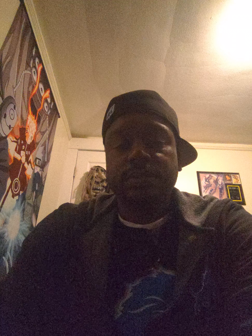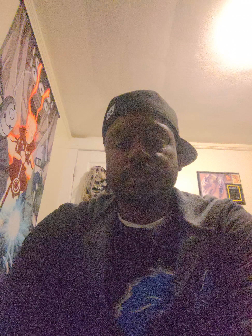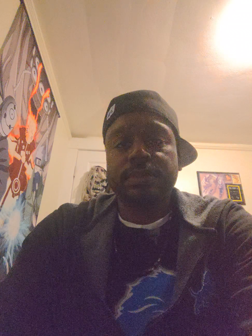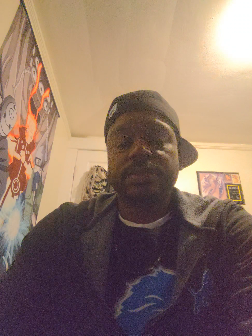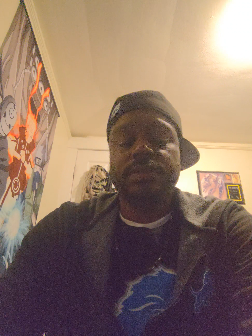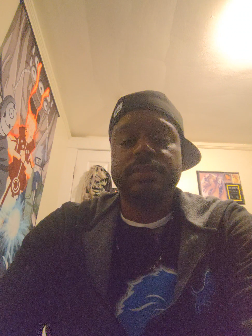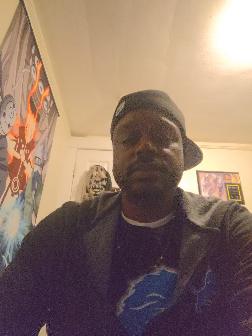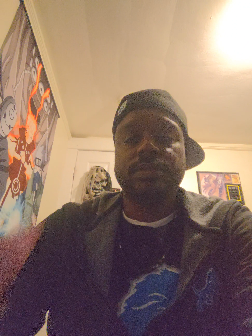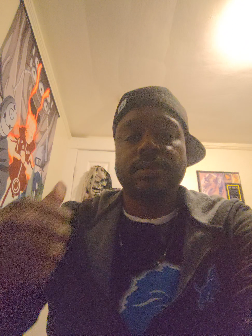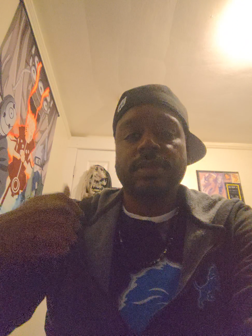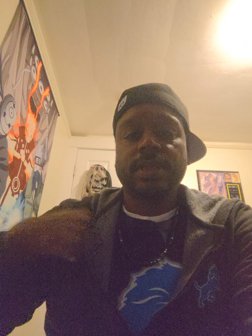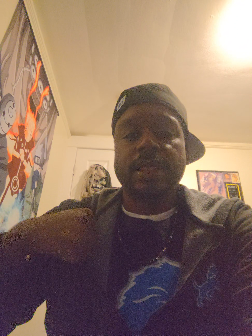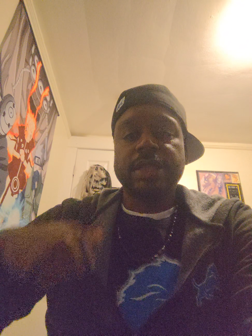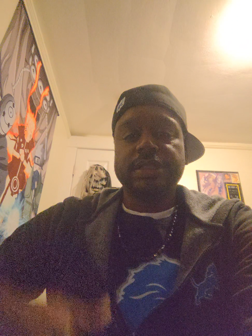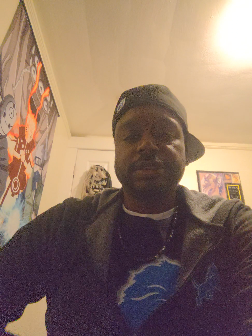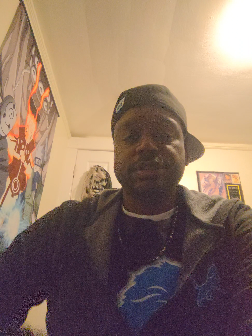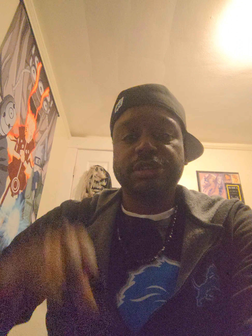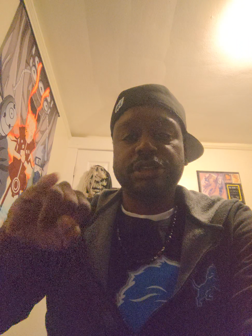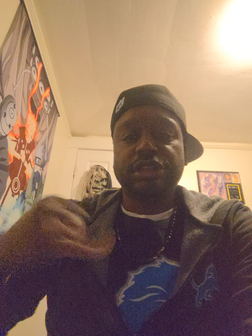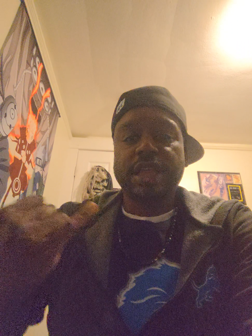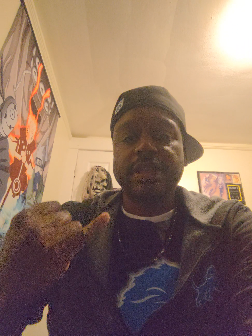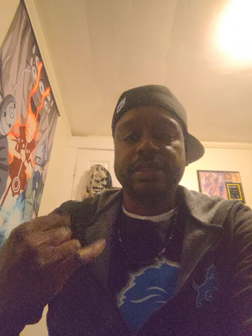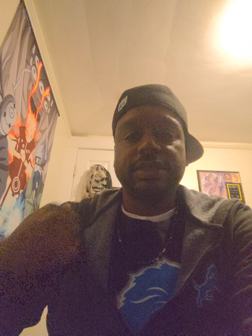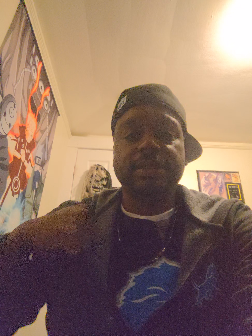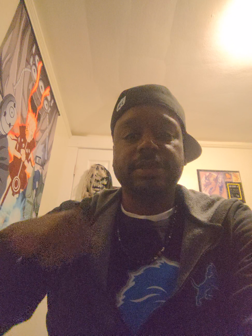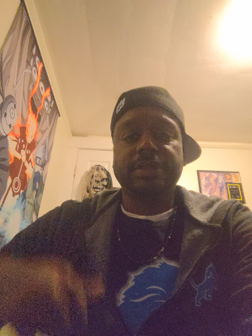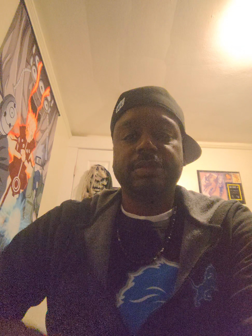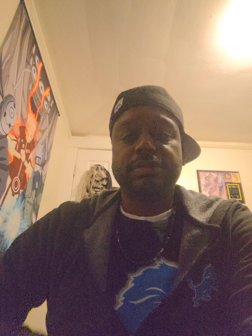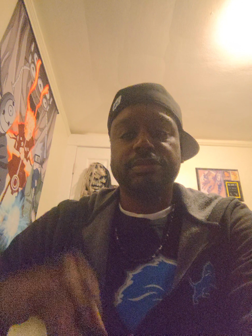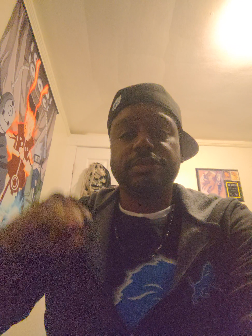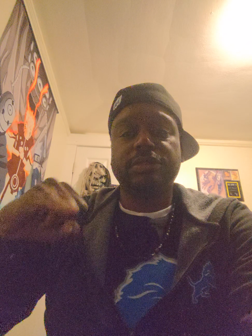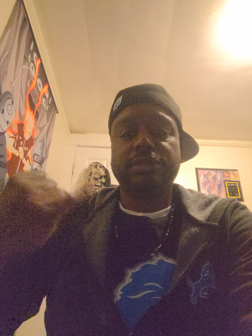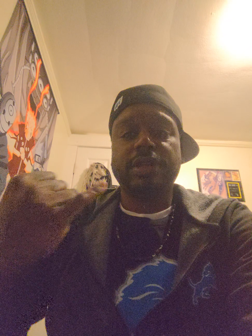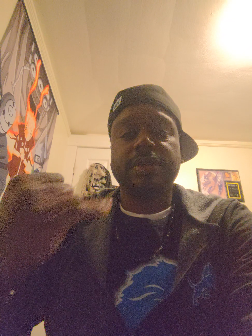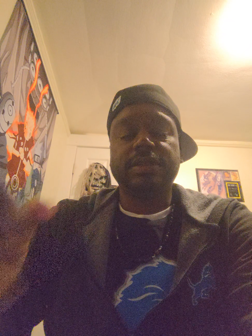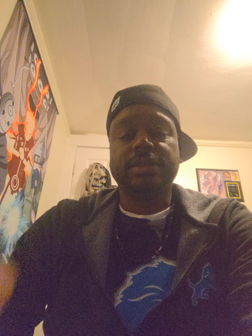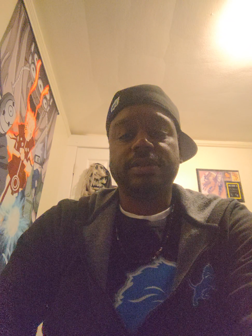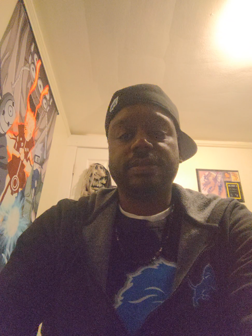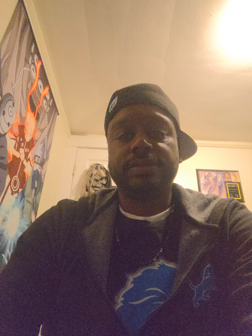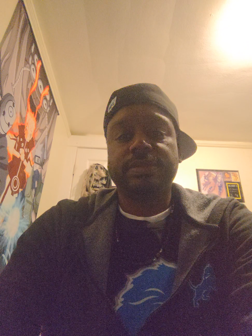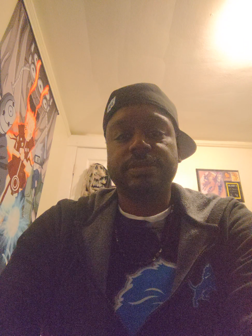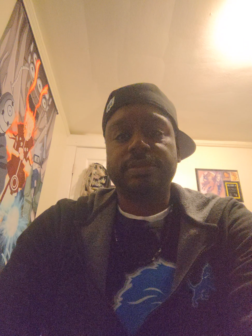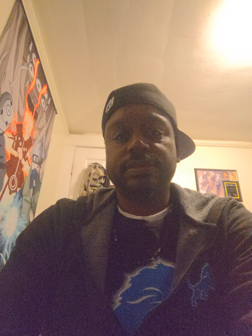jacket